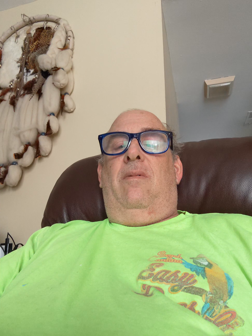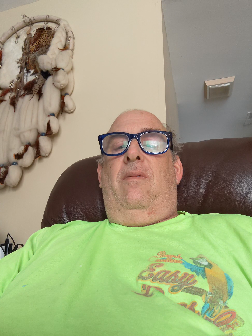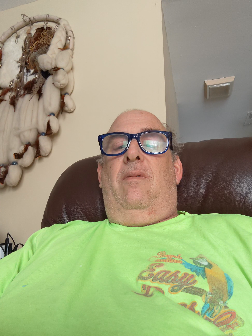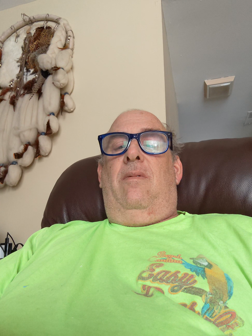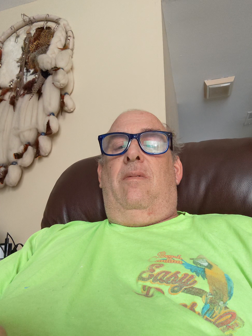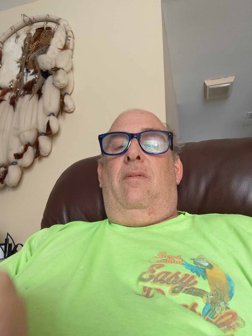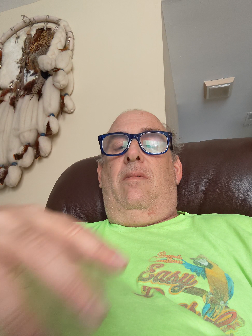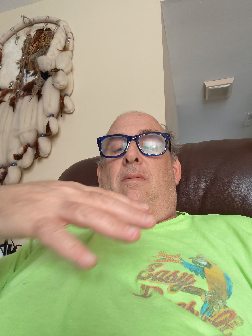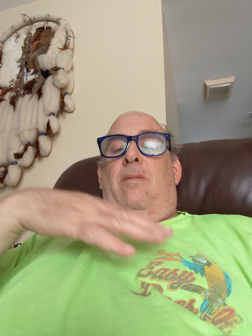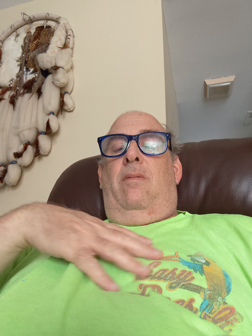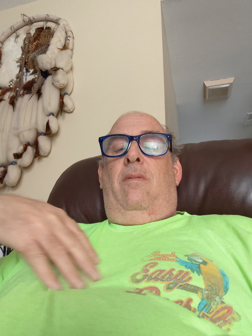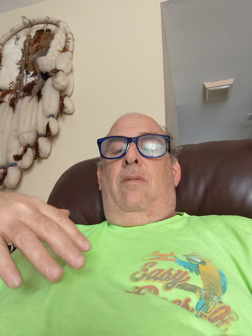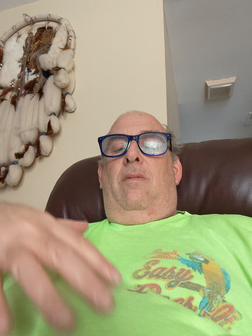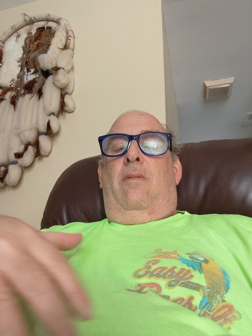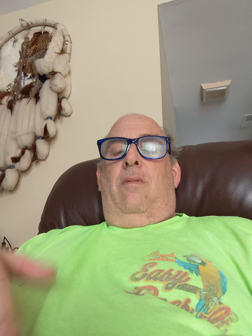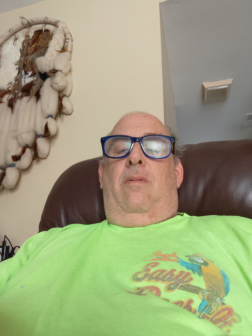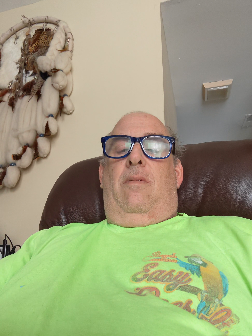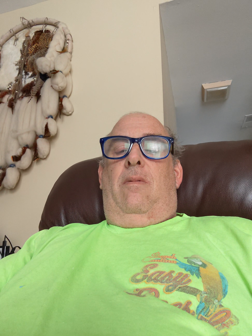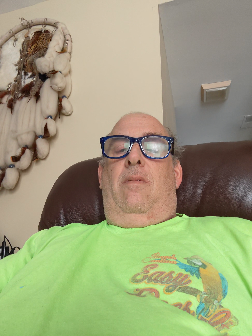zebra